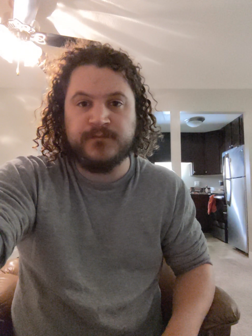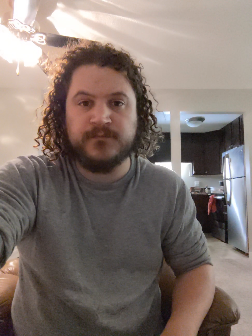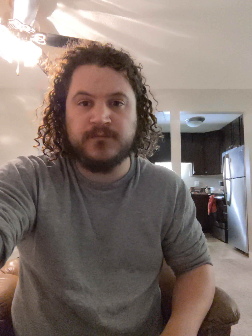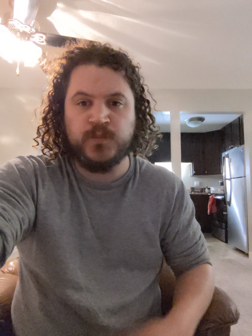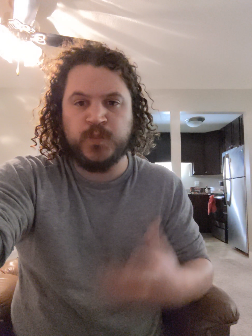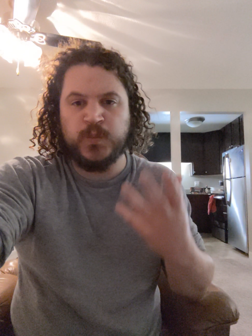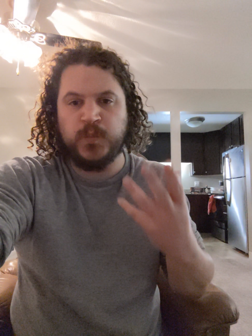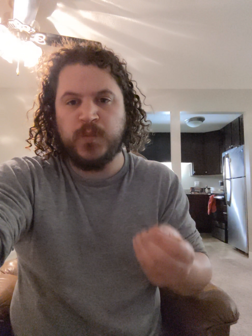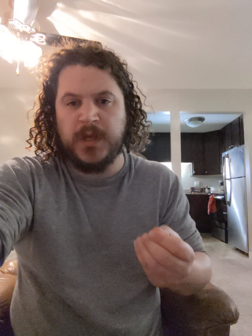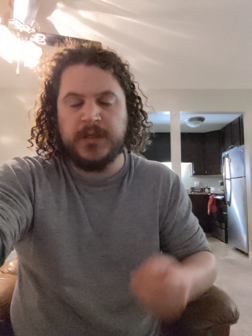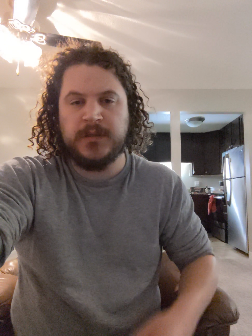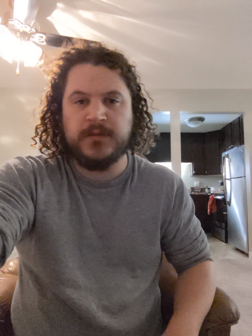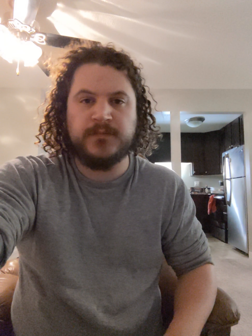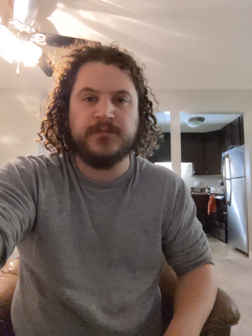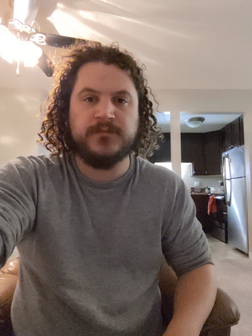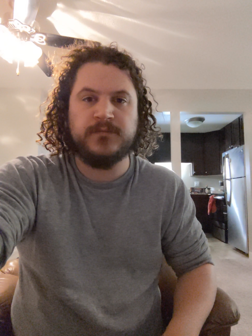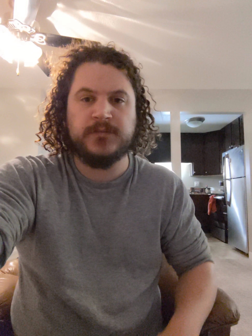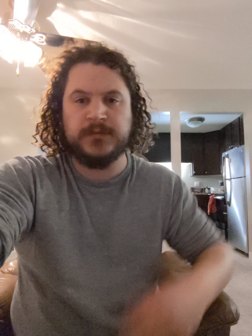wet